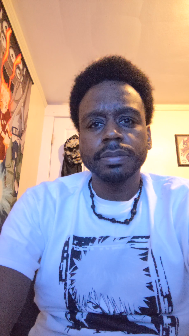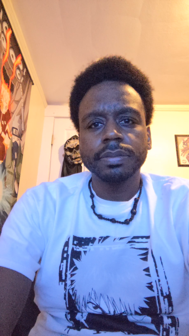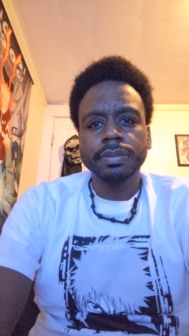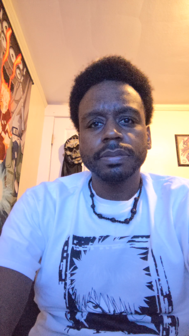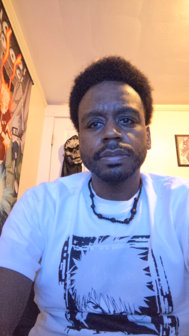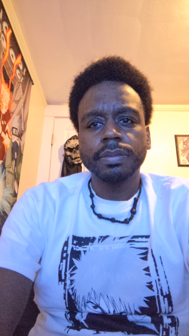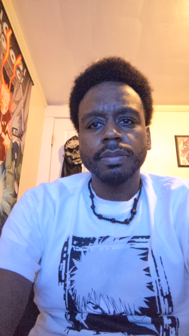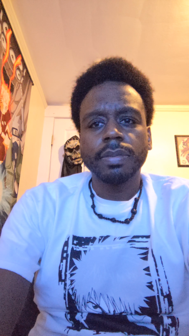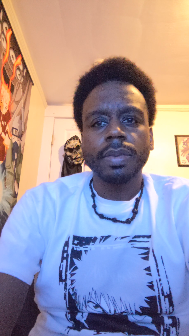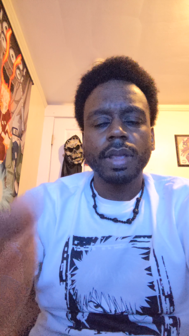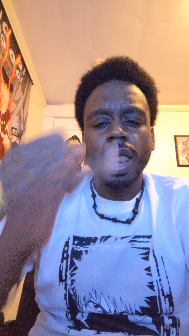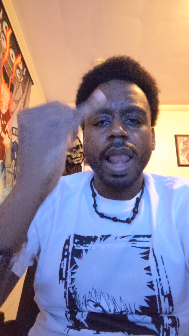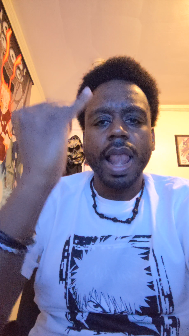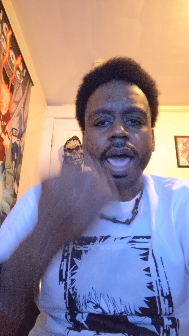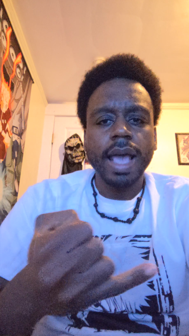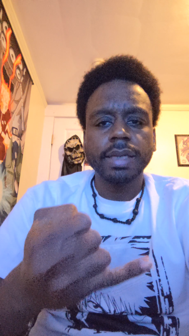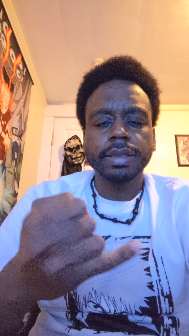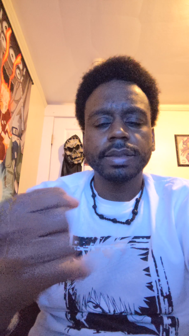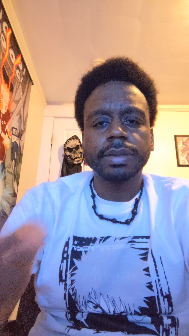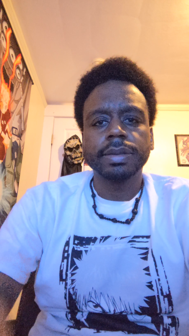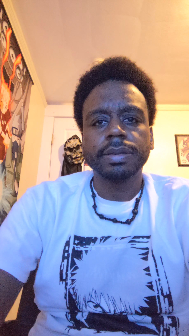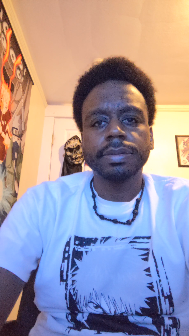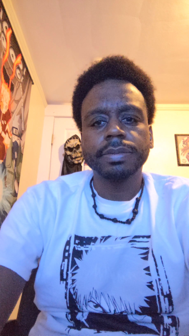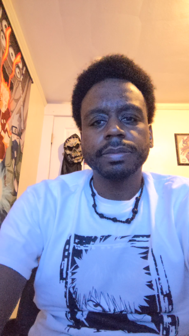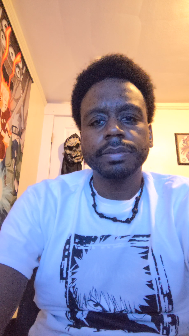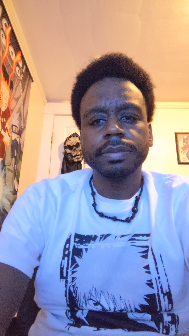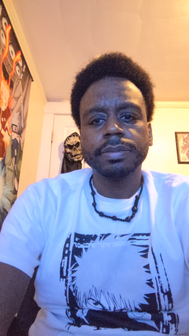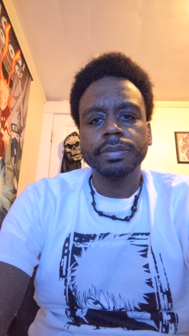last